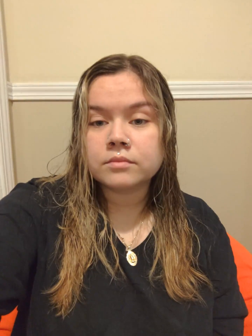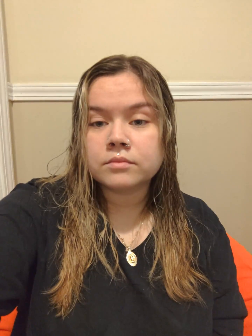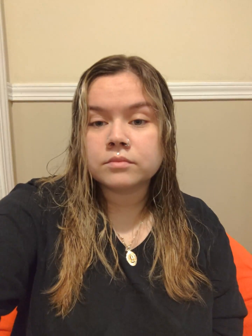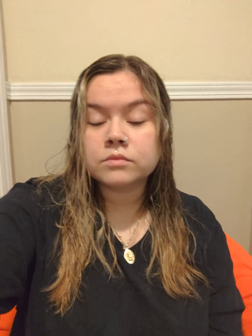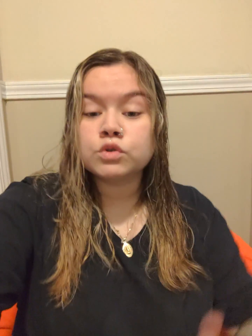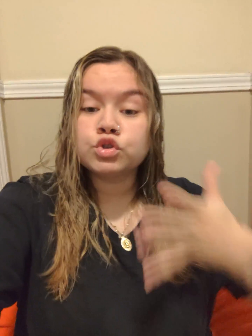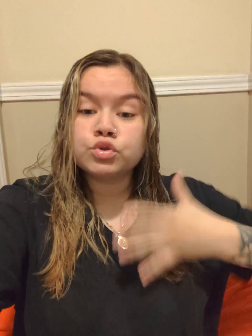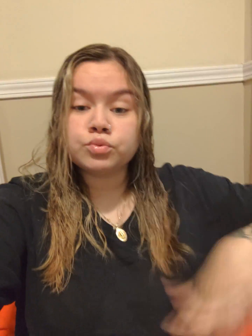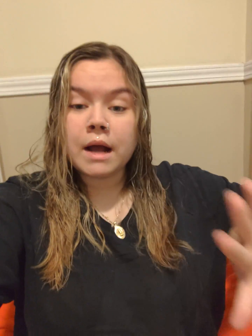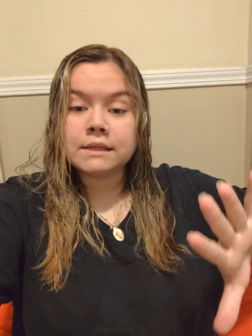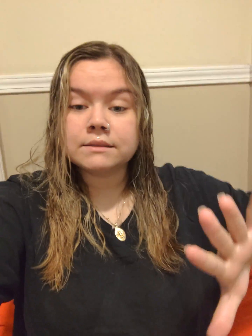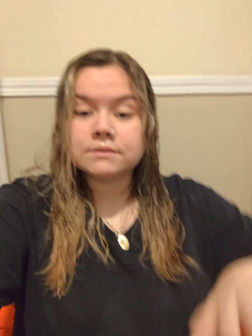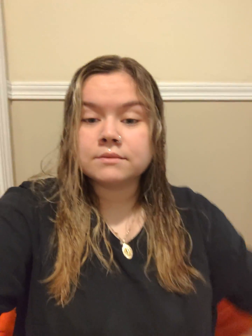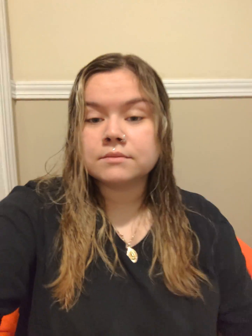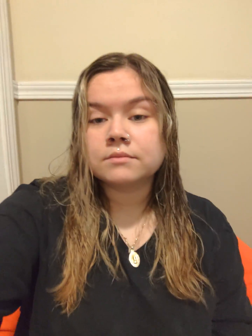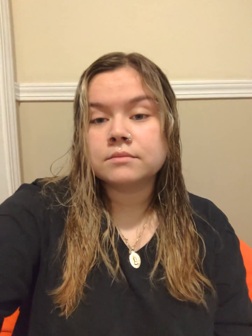dress